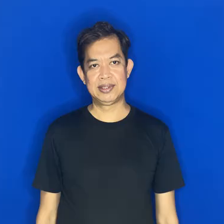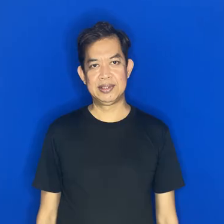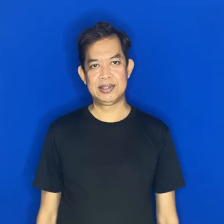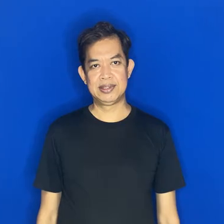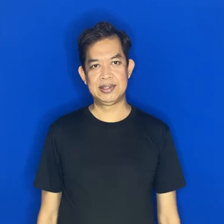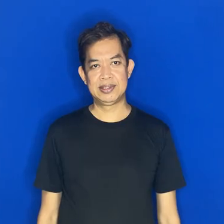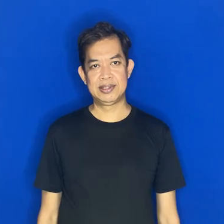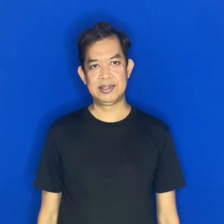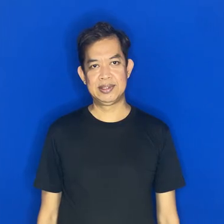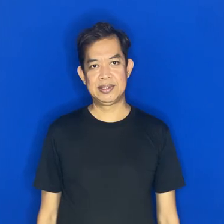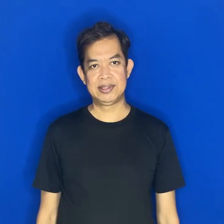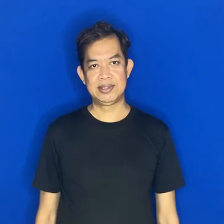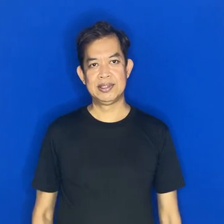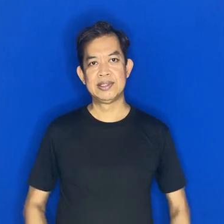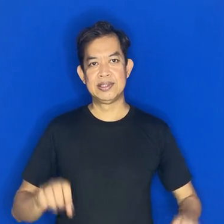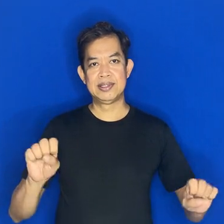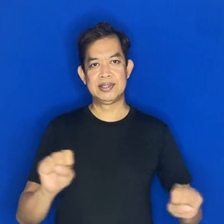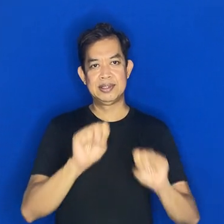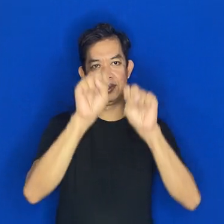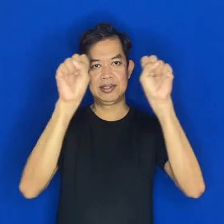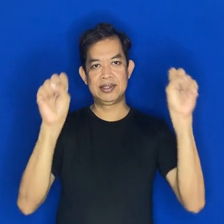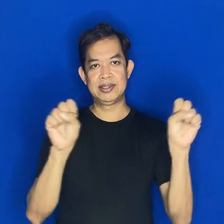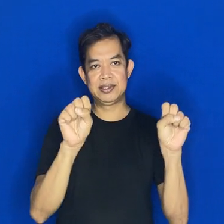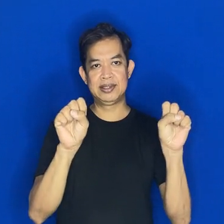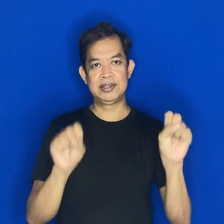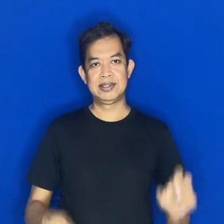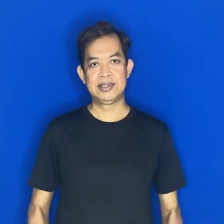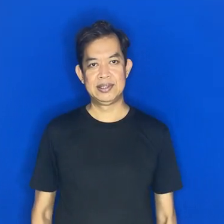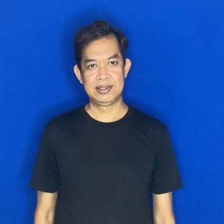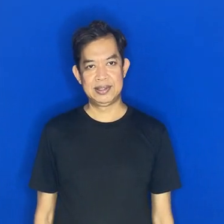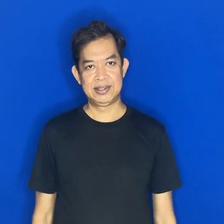saturday